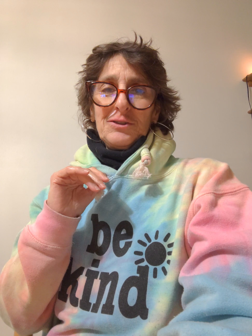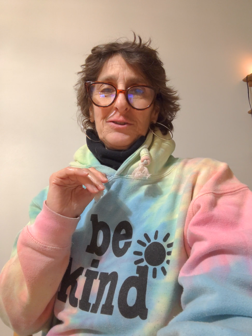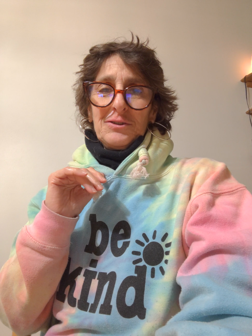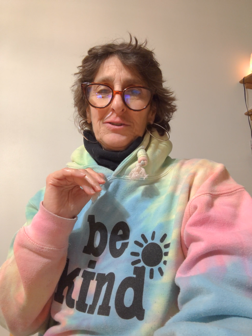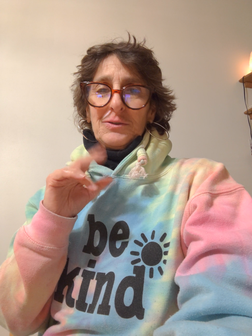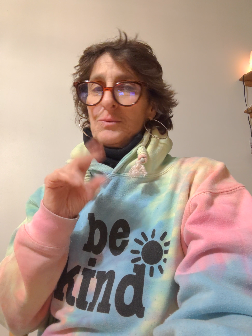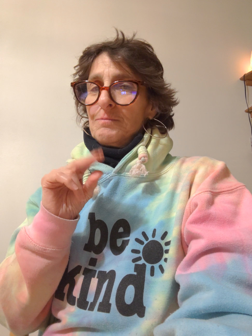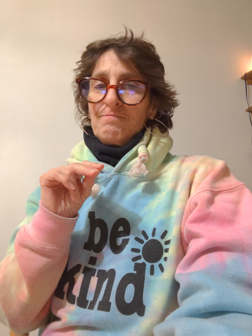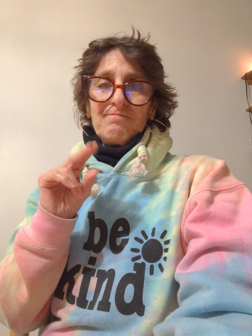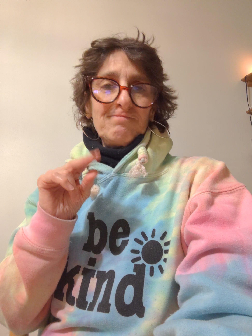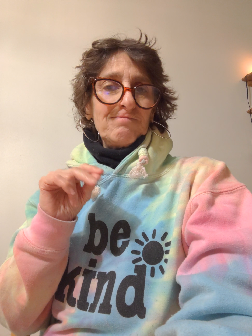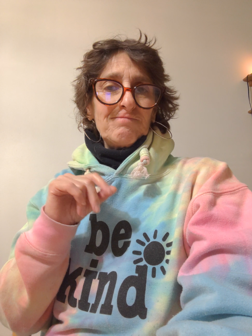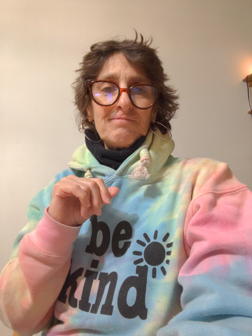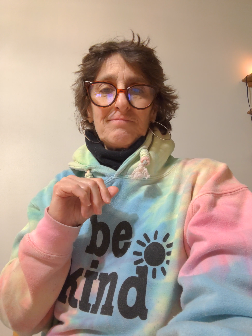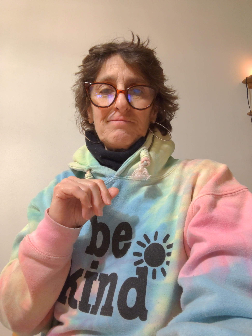no